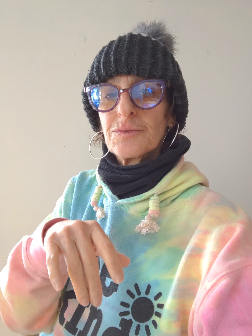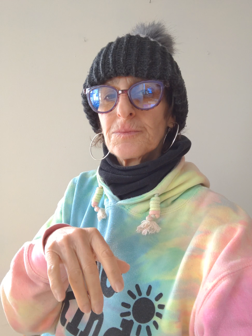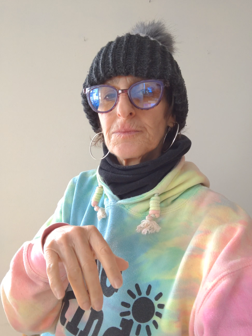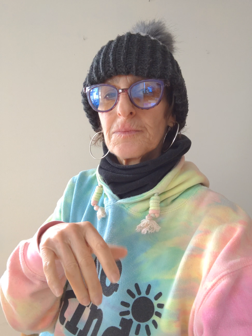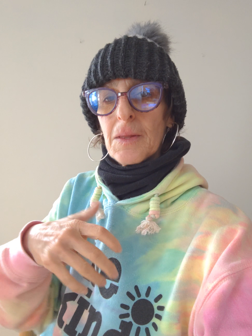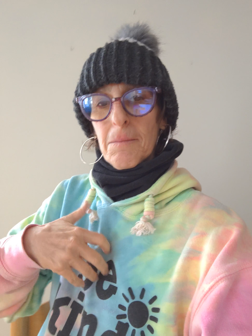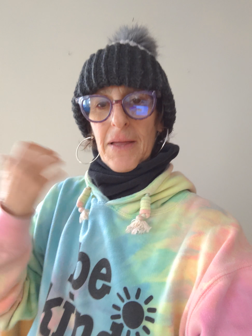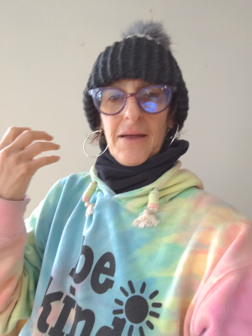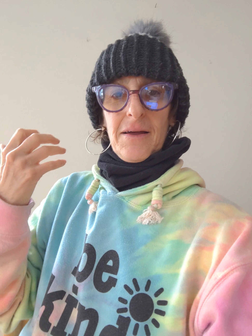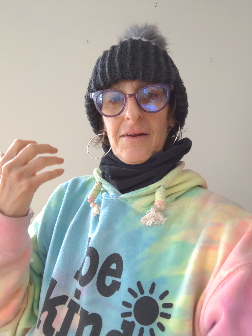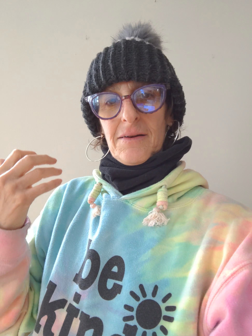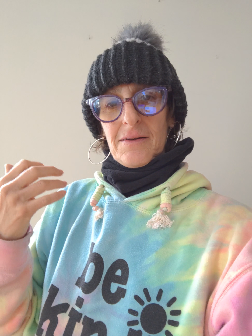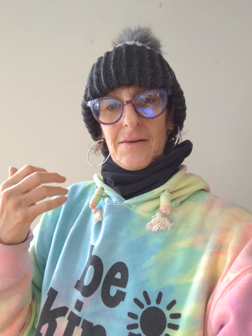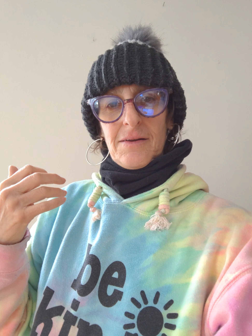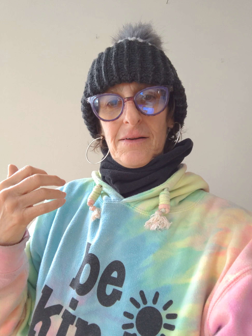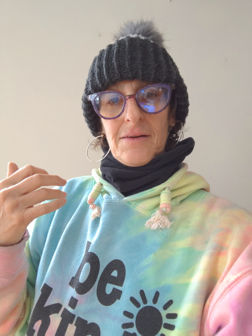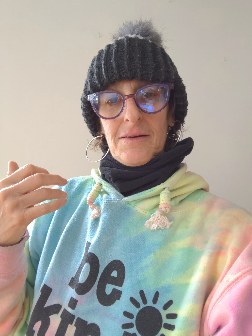mad